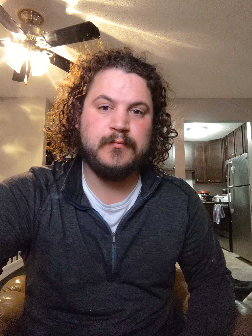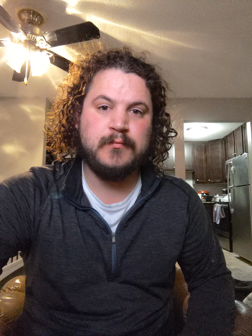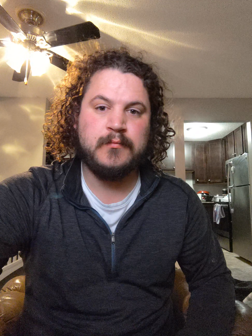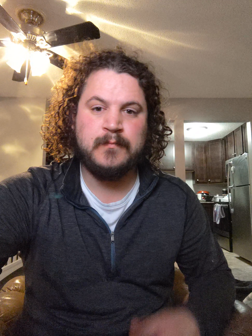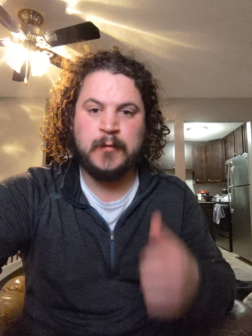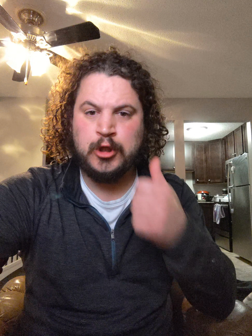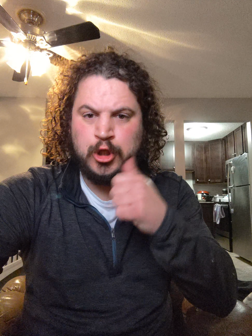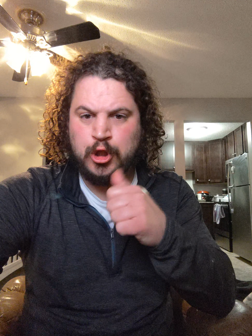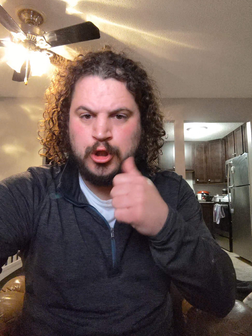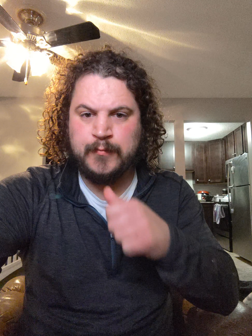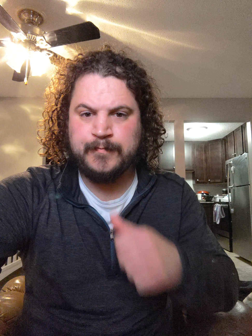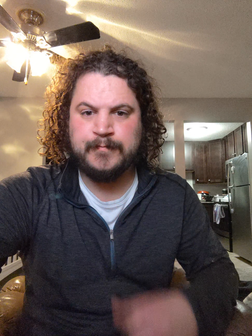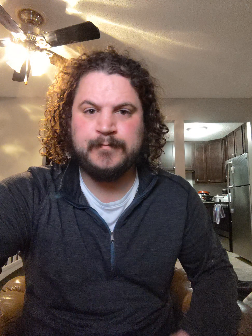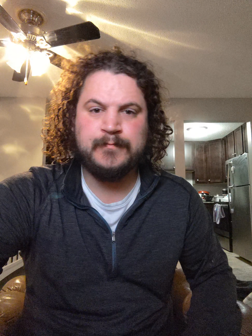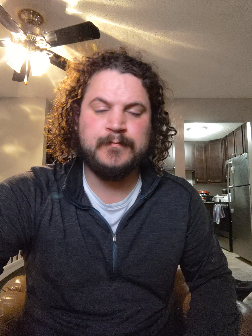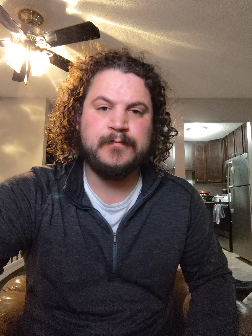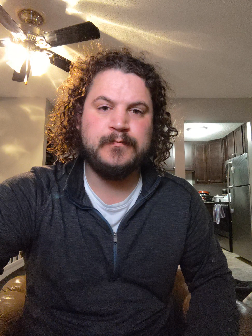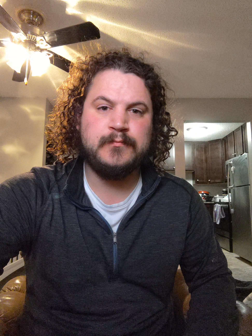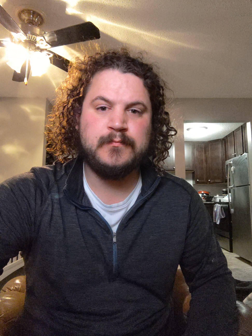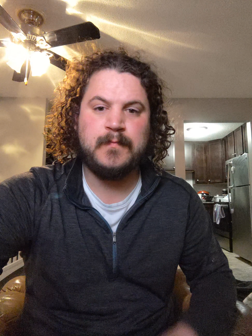girl